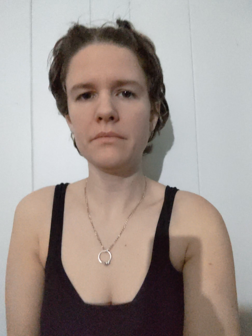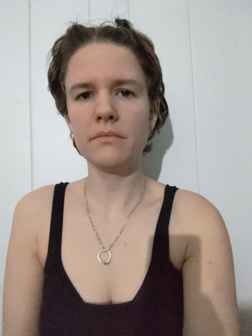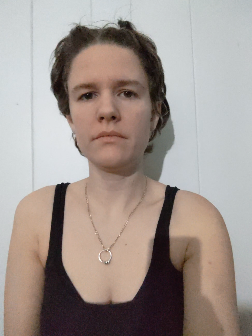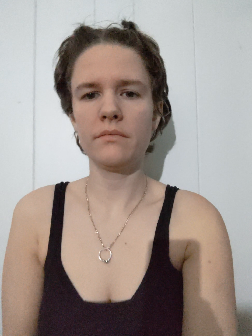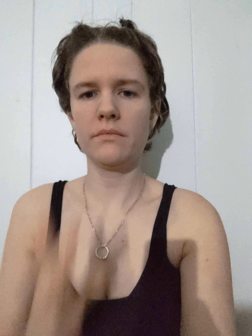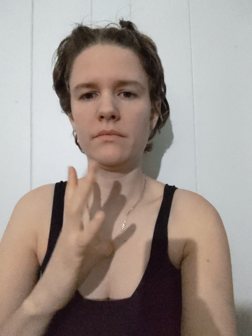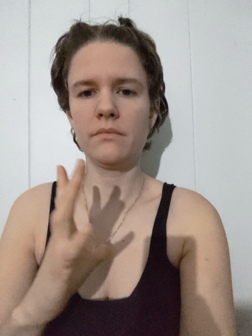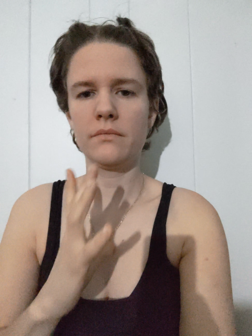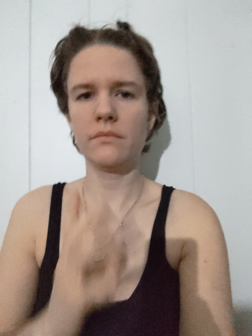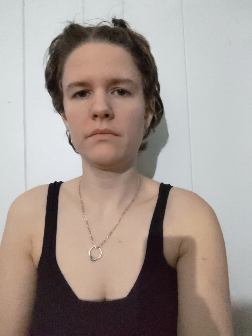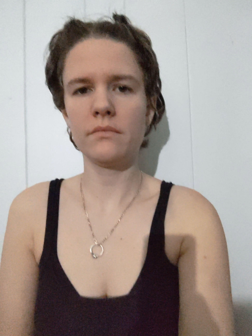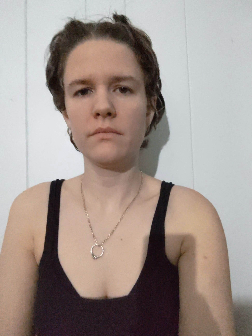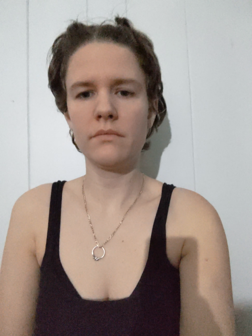fine